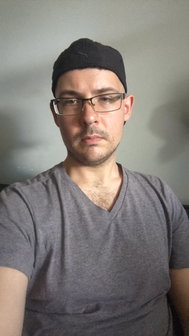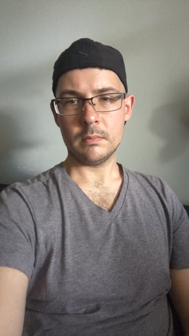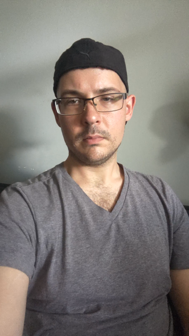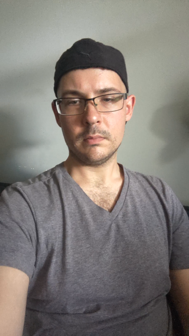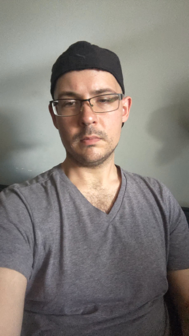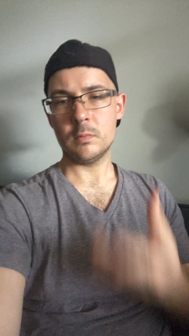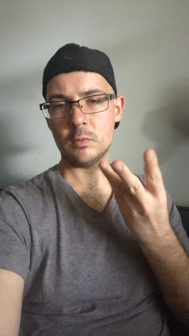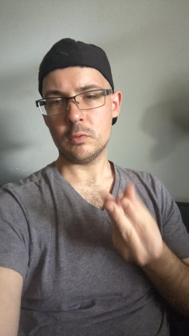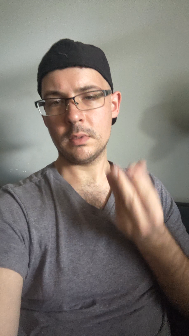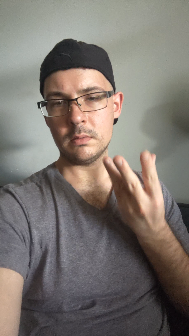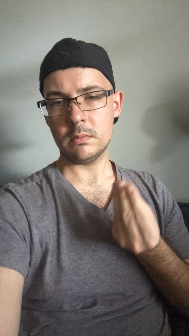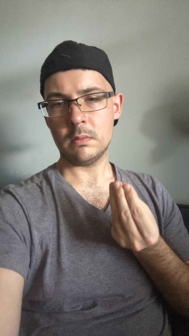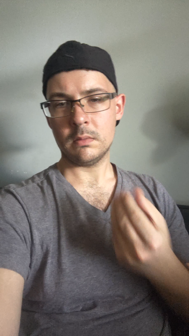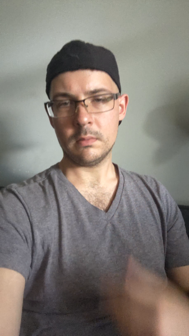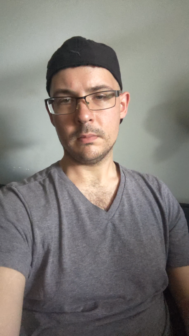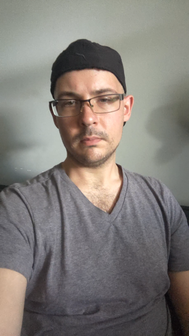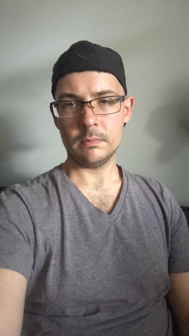gentle